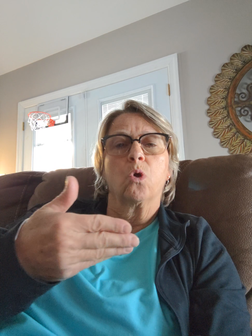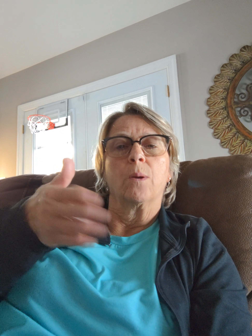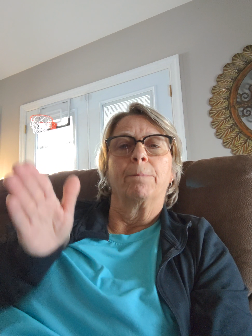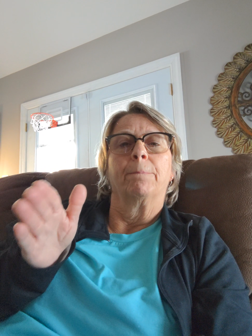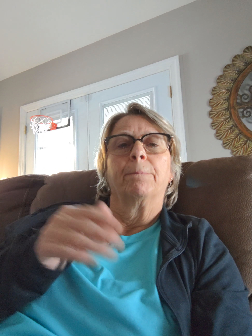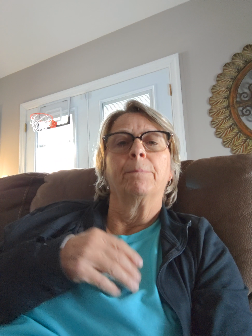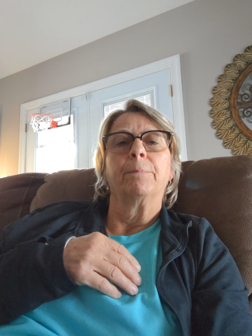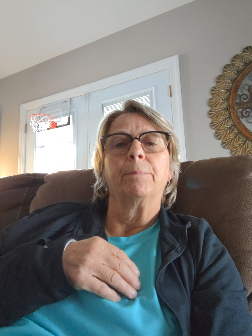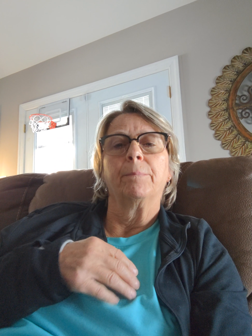room